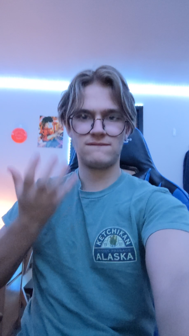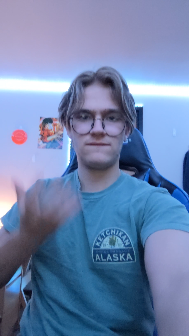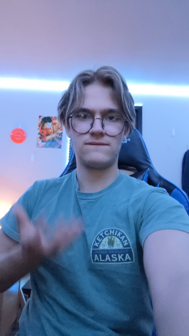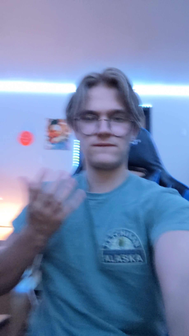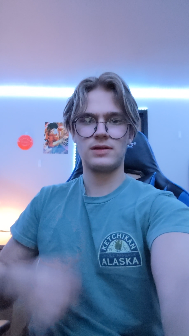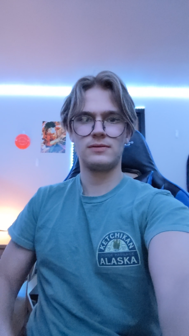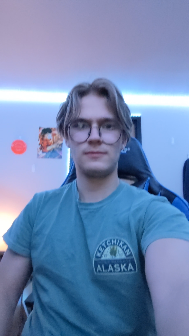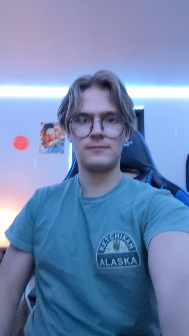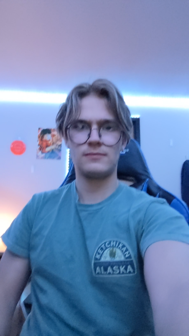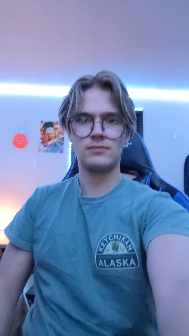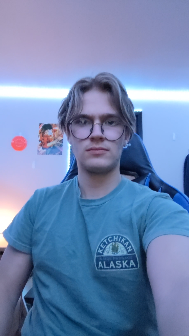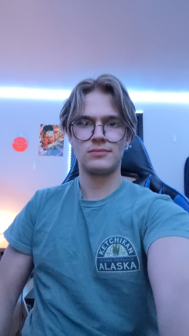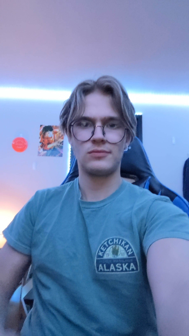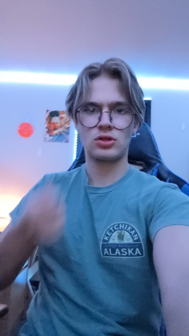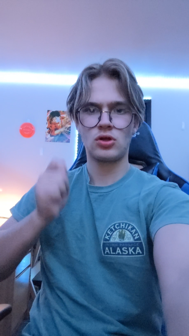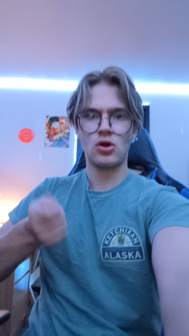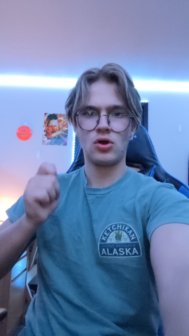cart